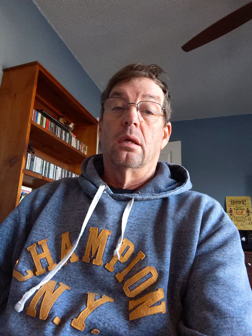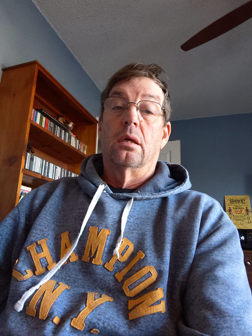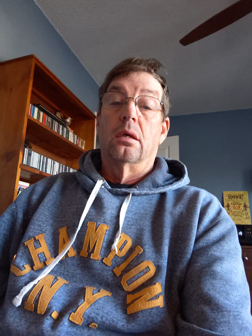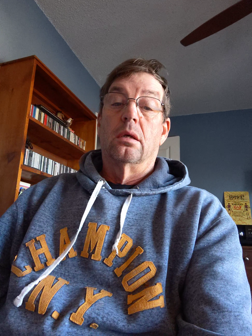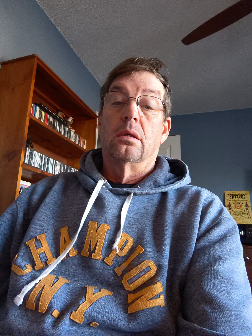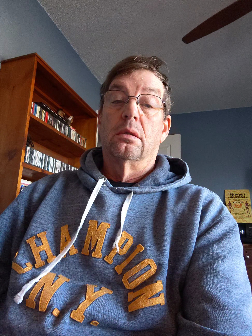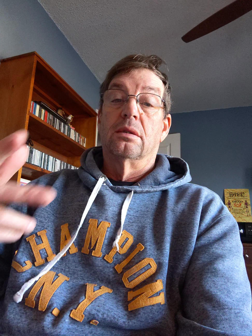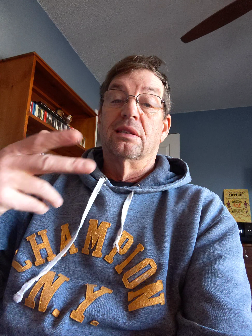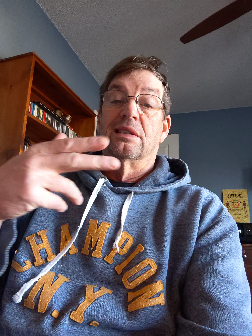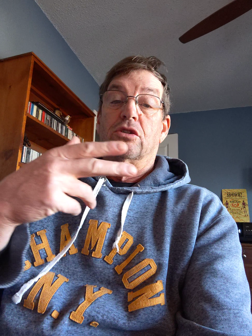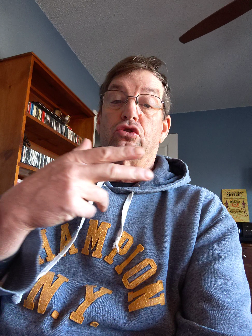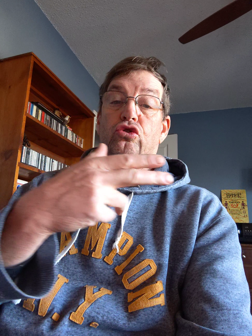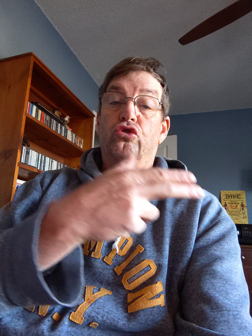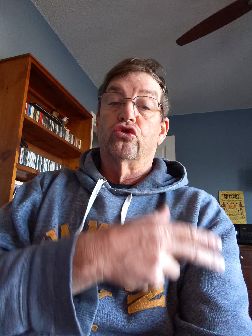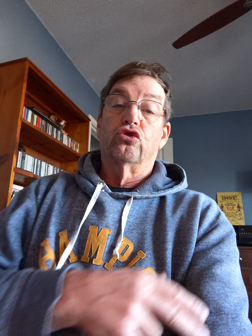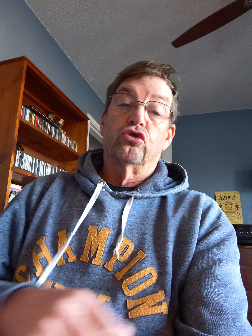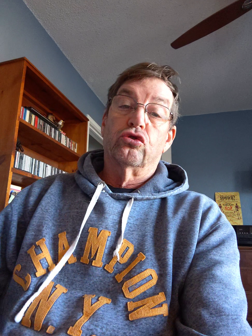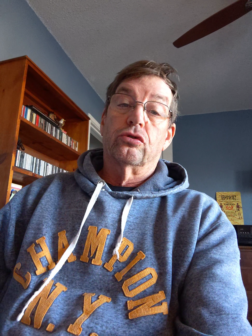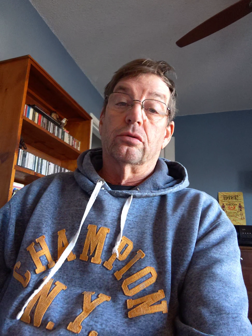scissors